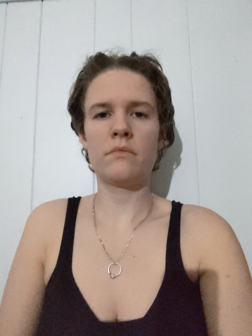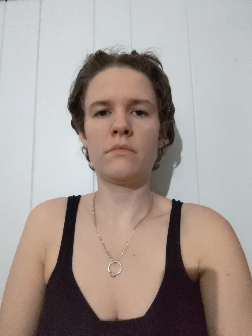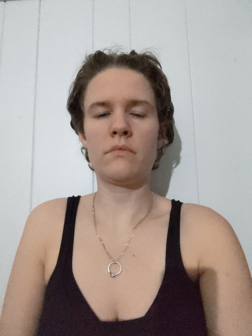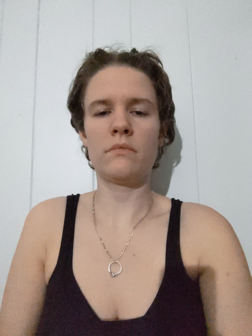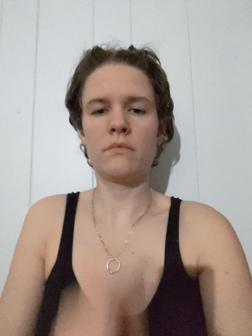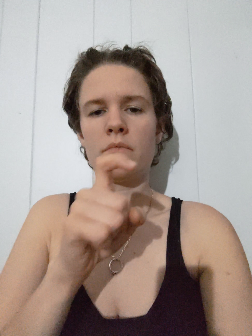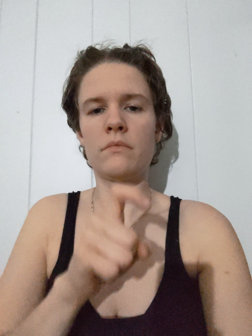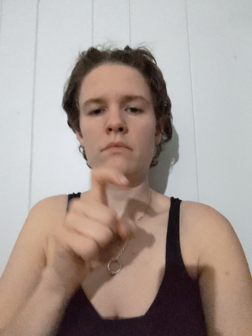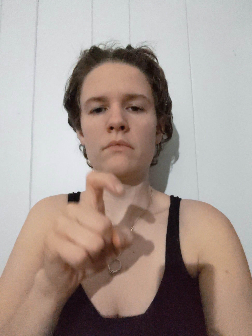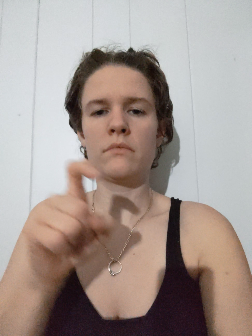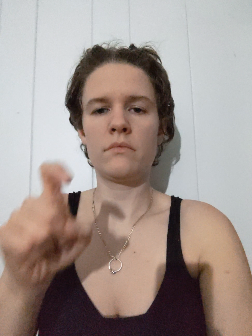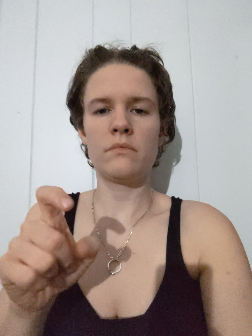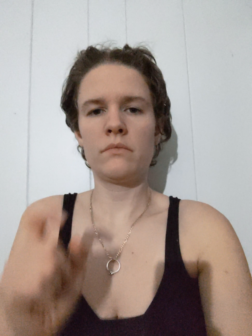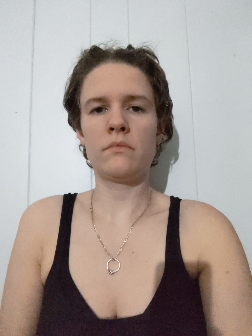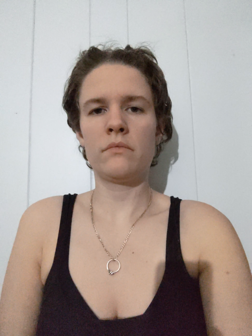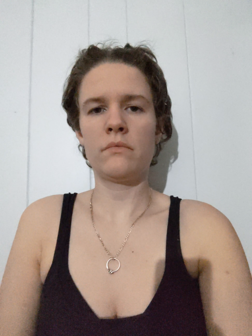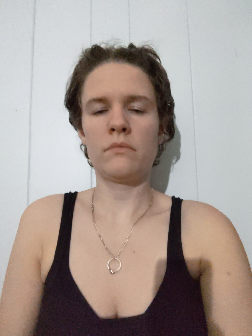closet